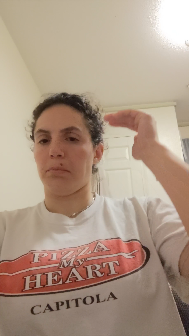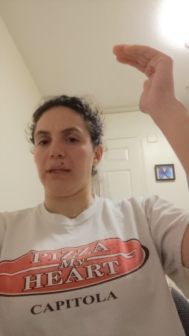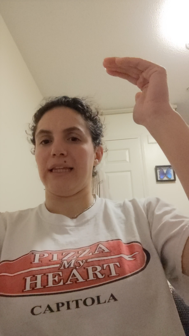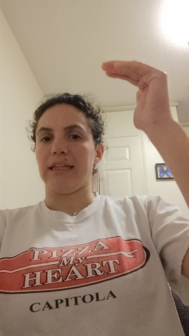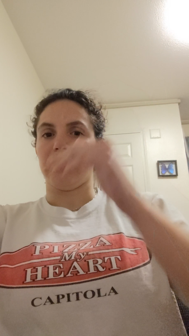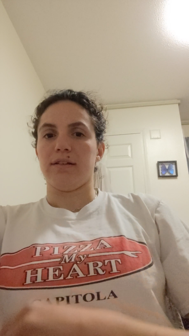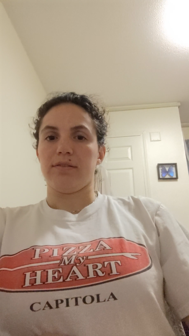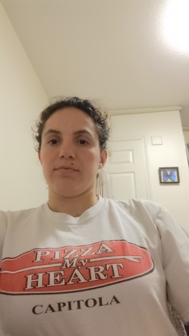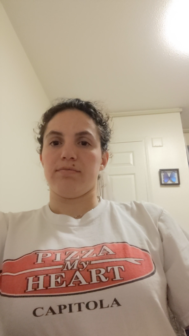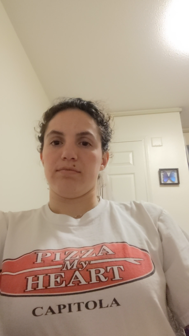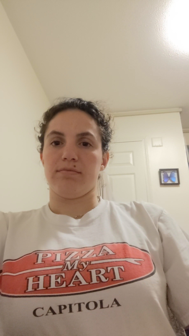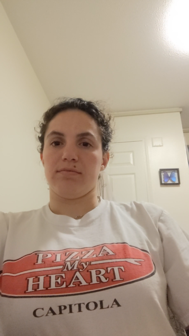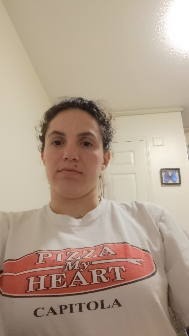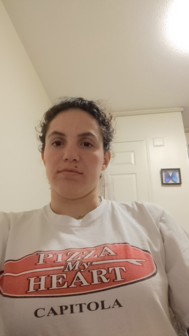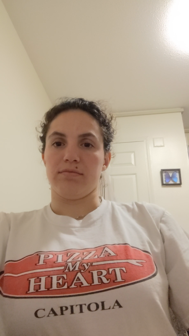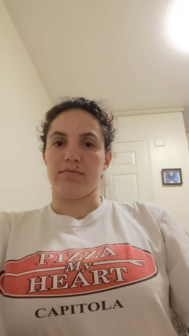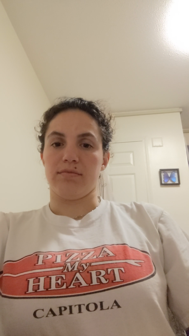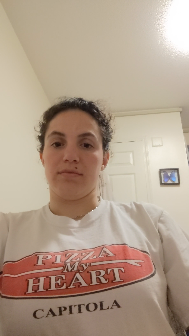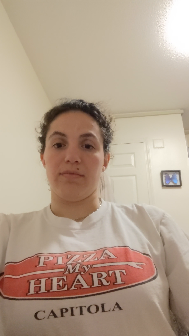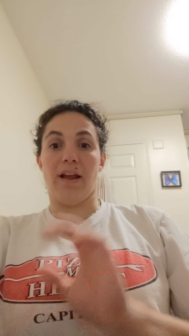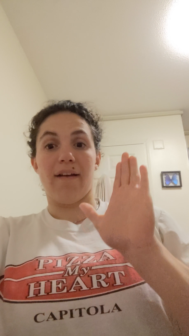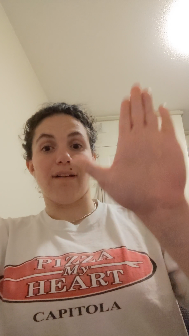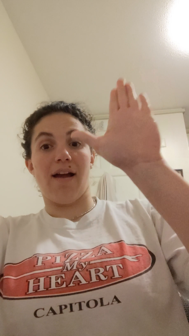give me five